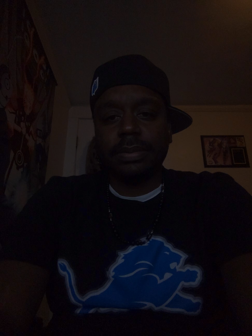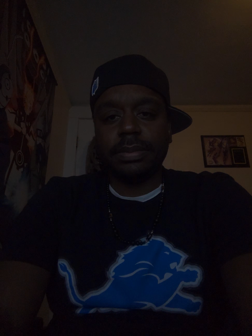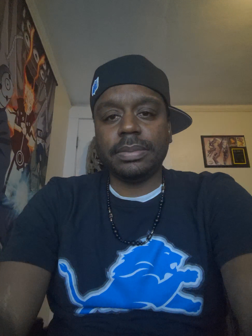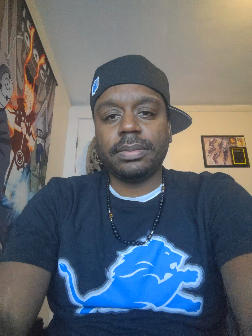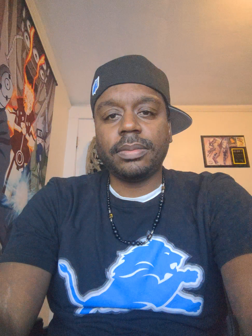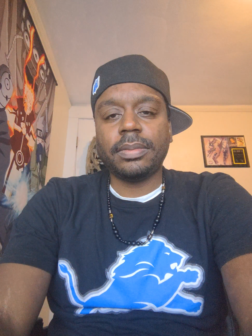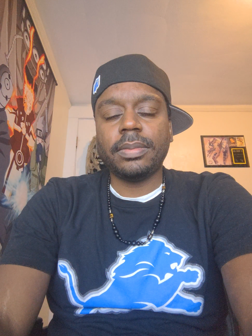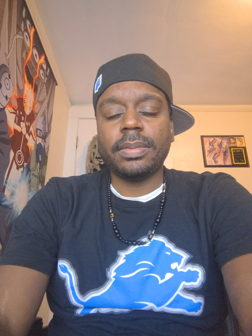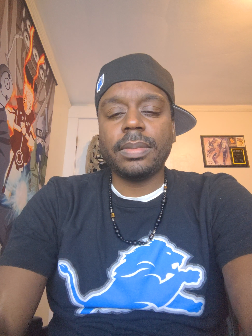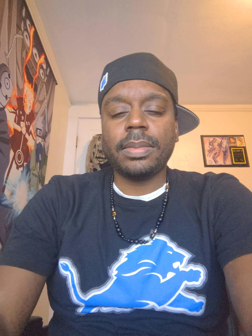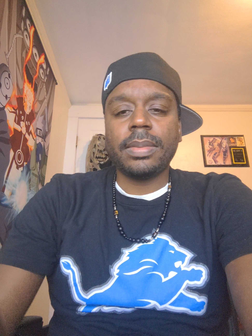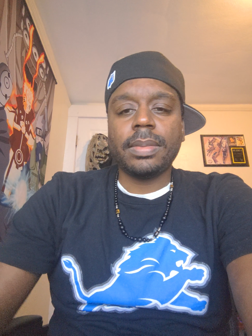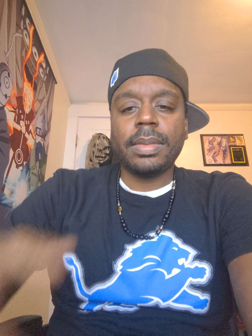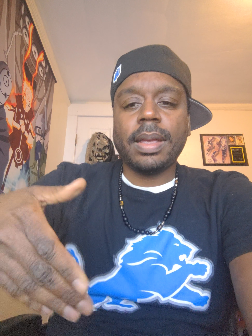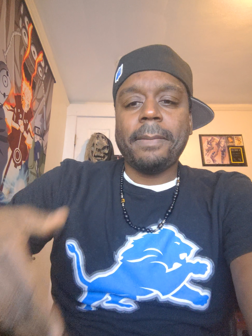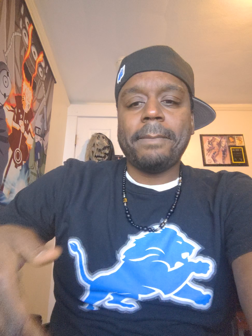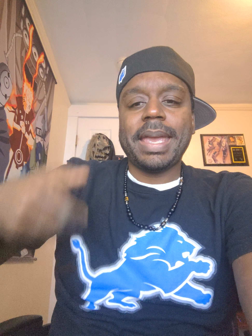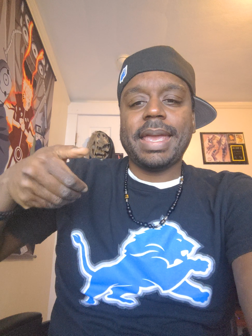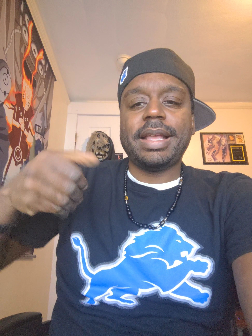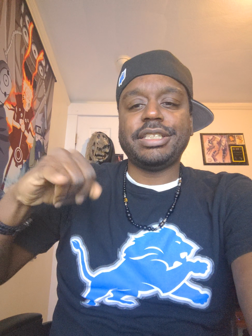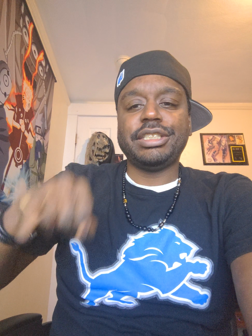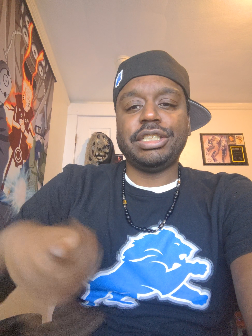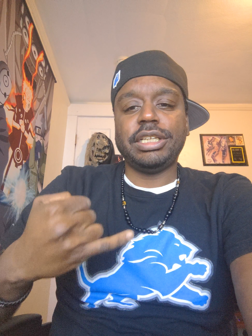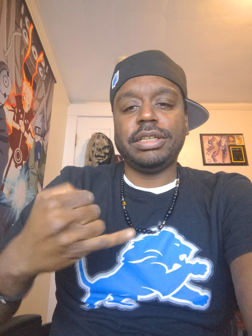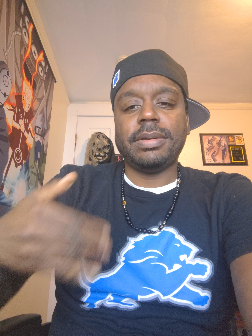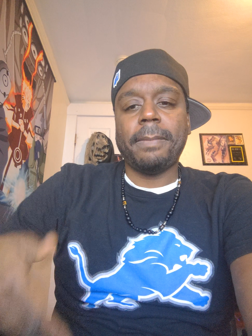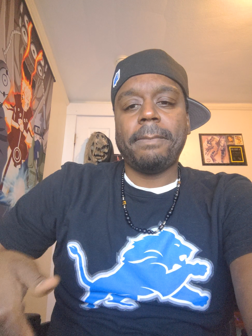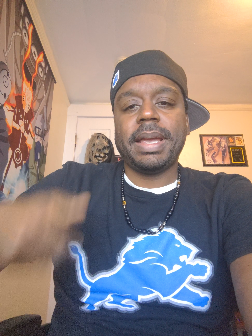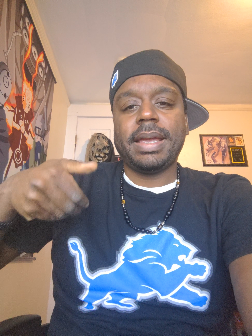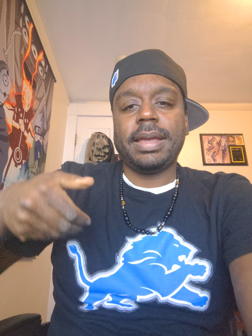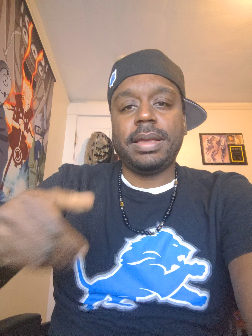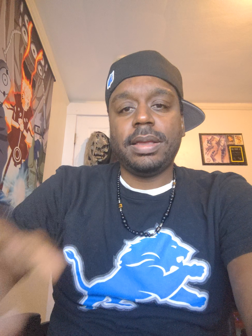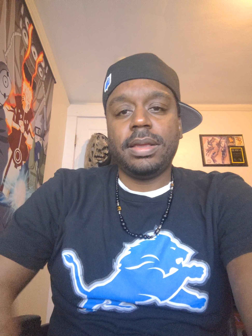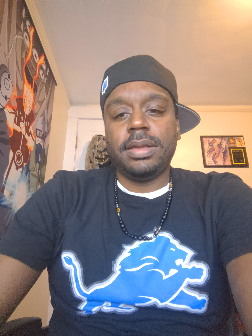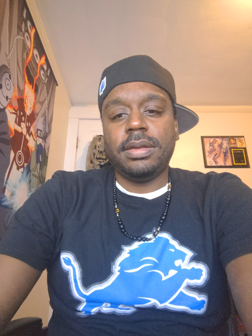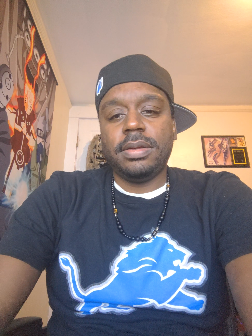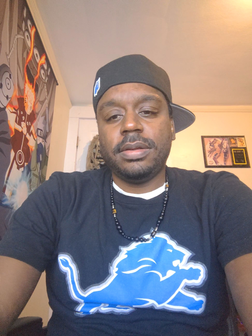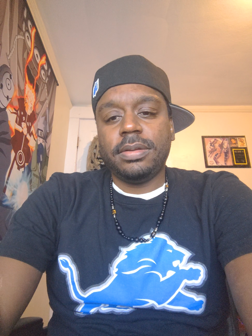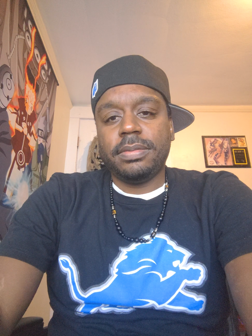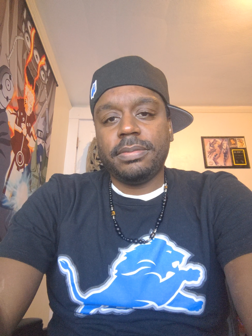jeans